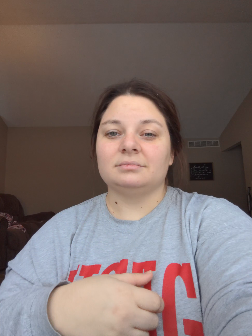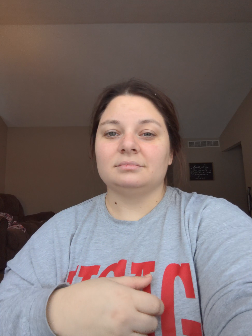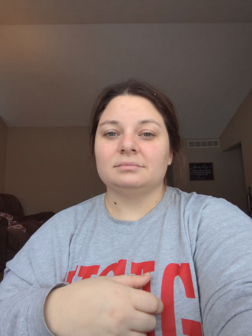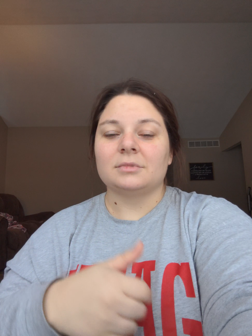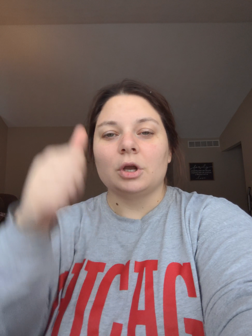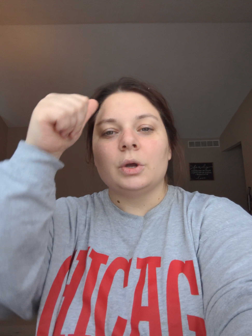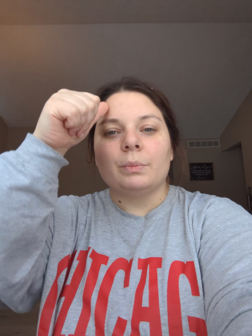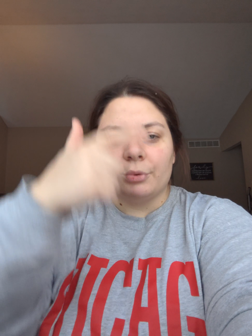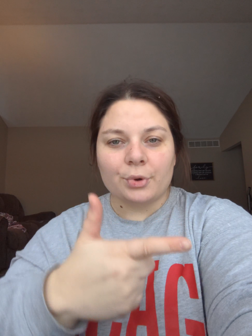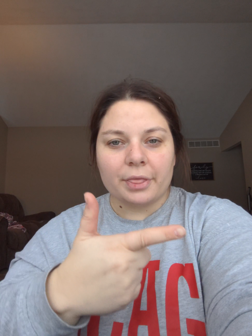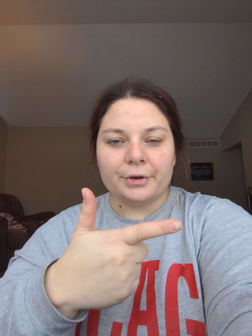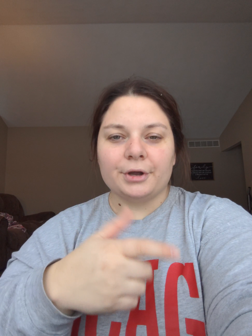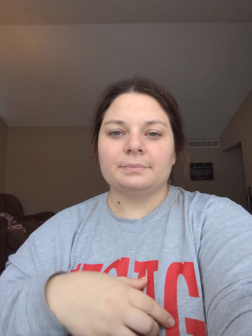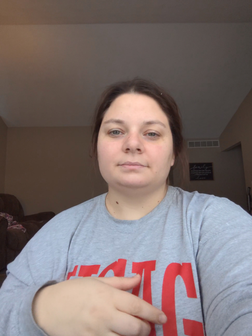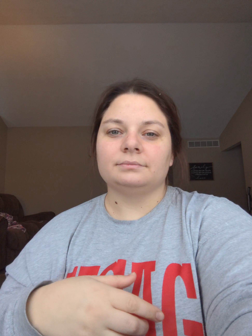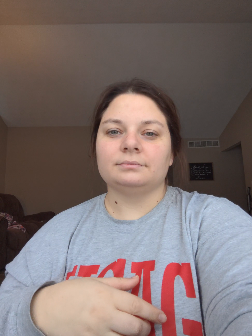brother